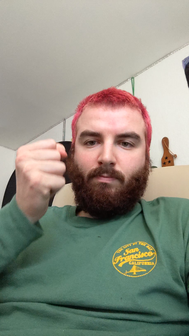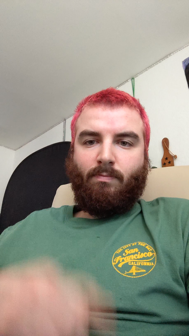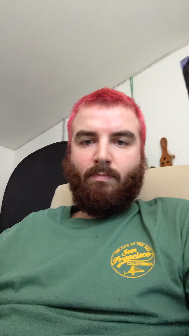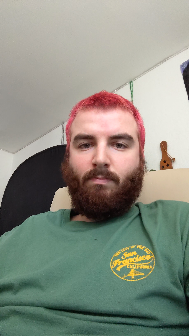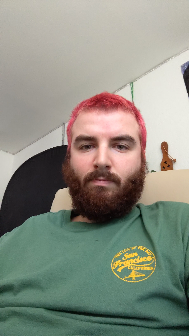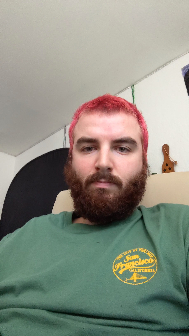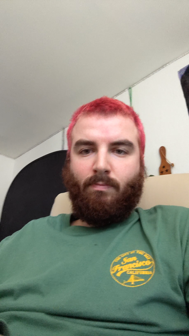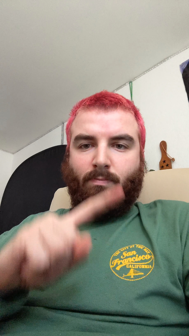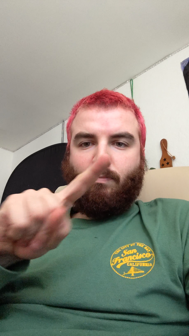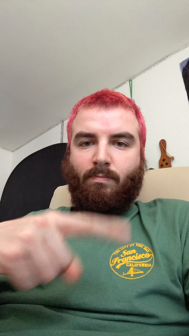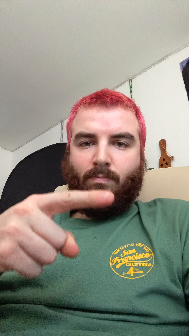about